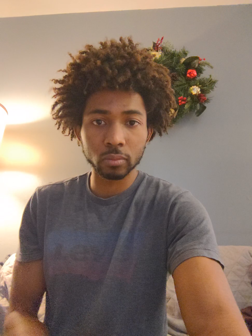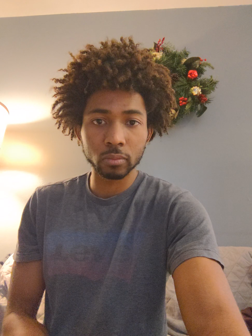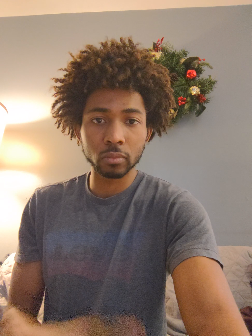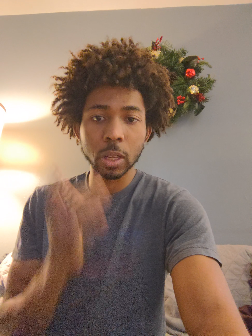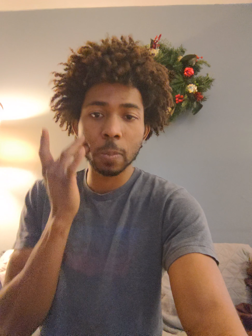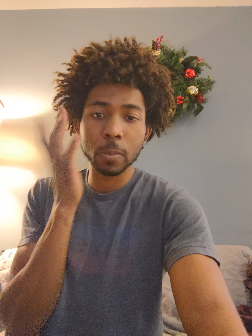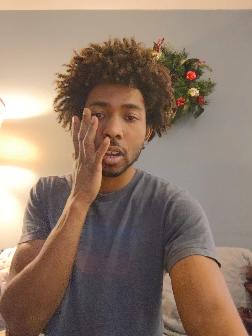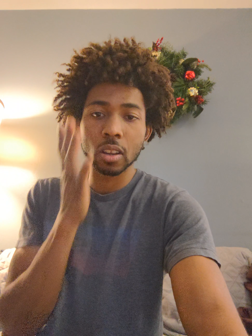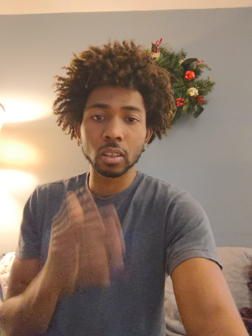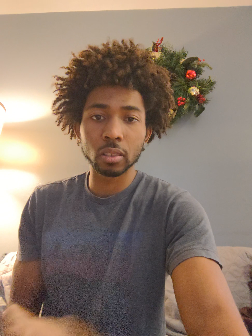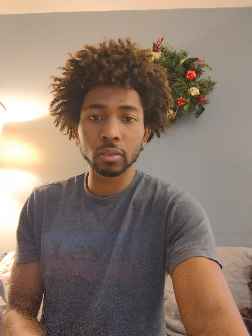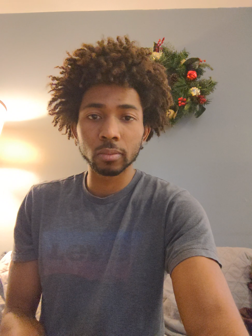bee